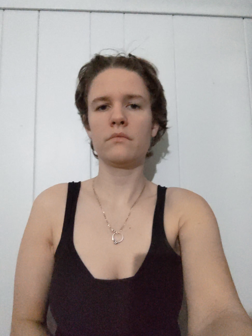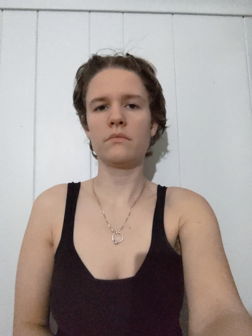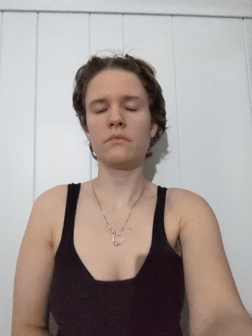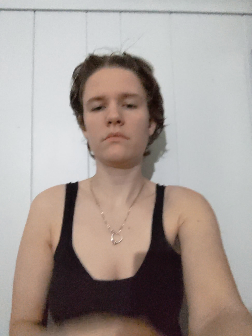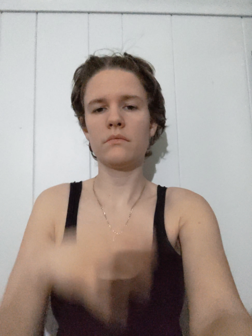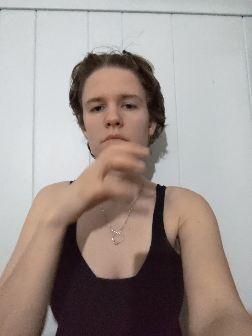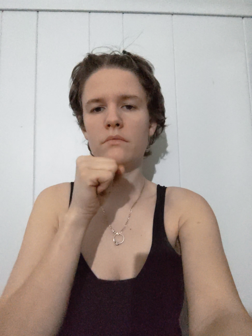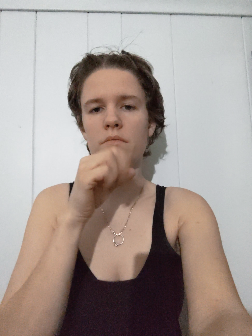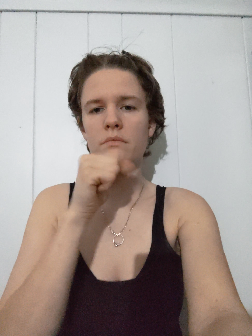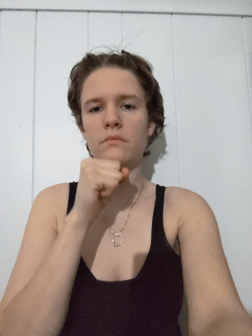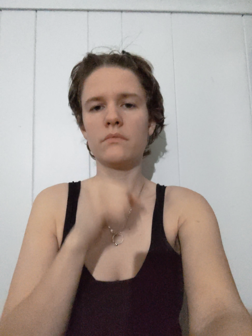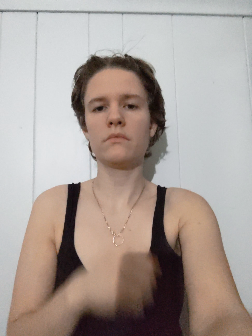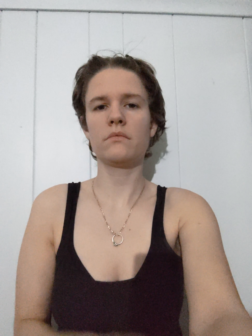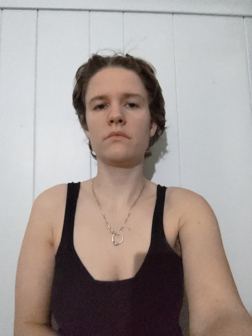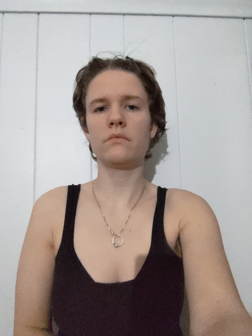orange